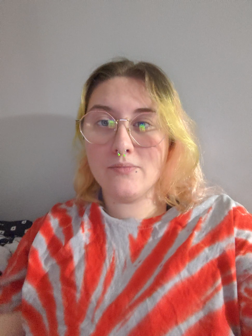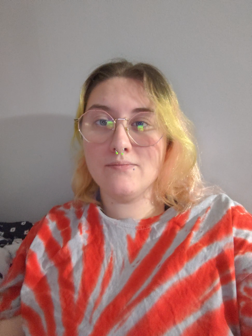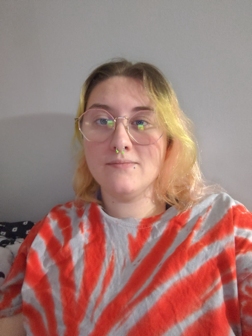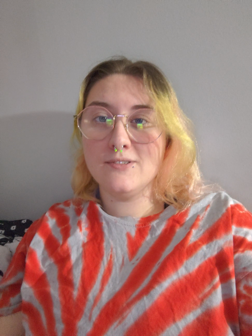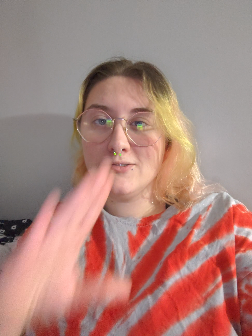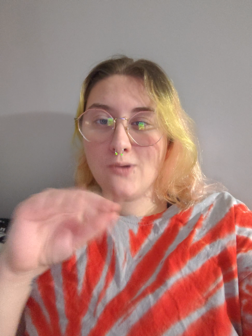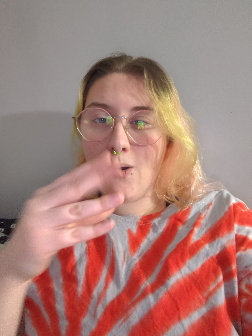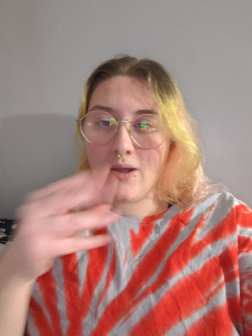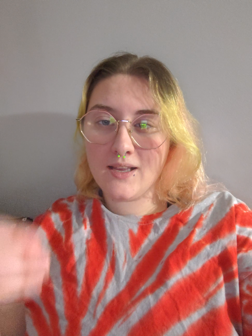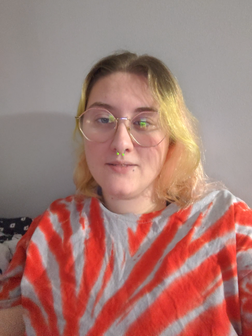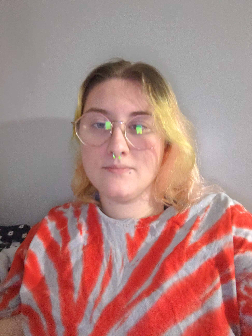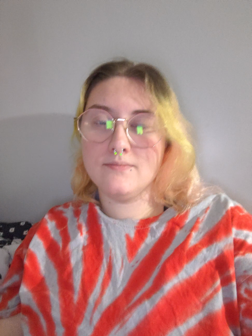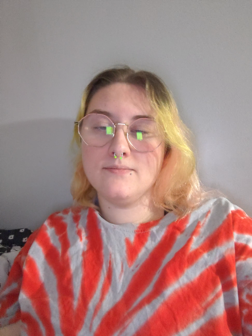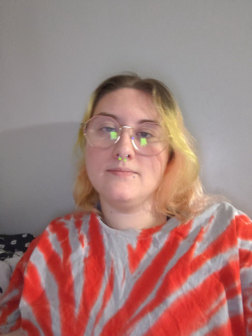story